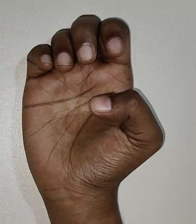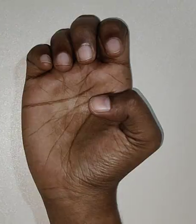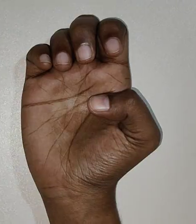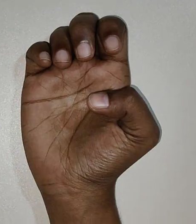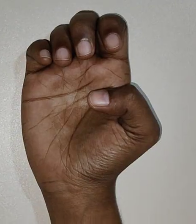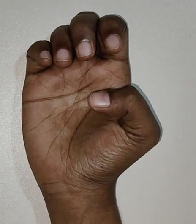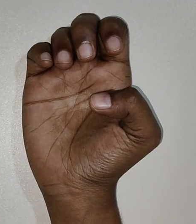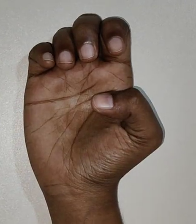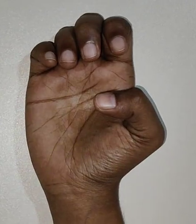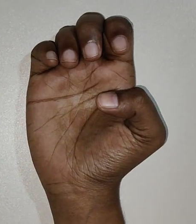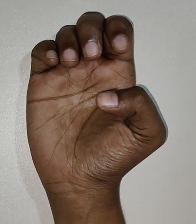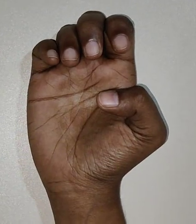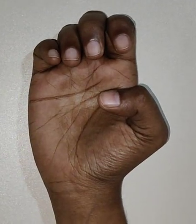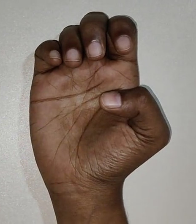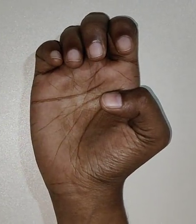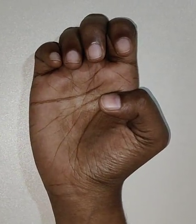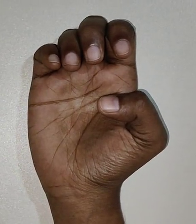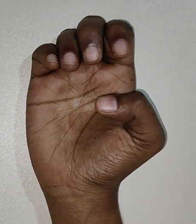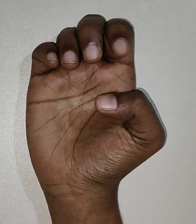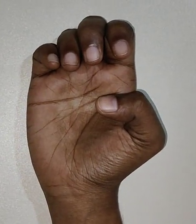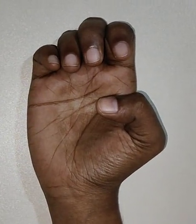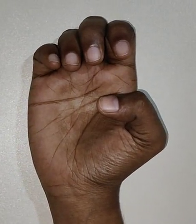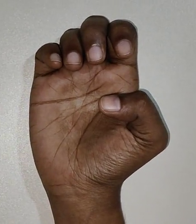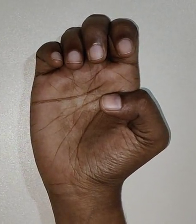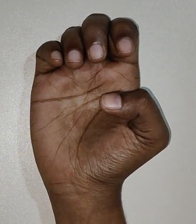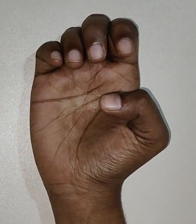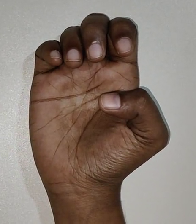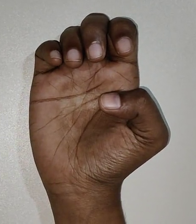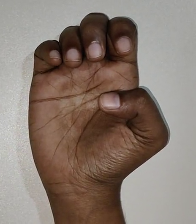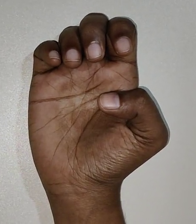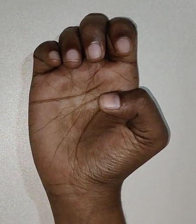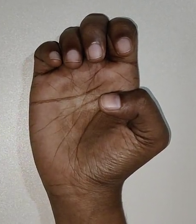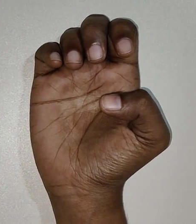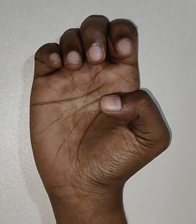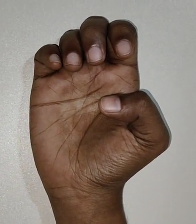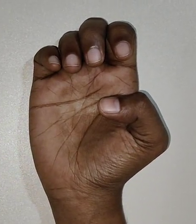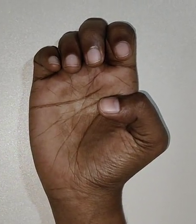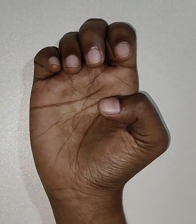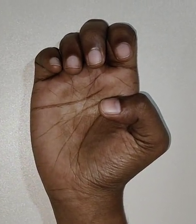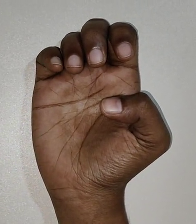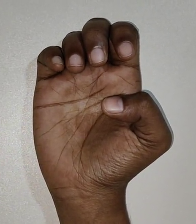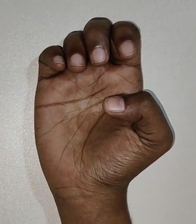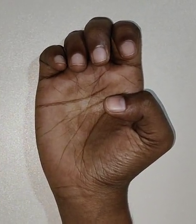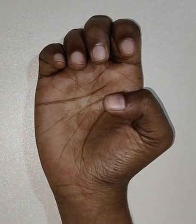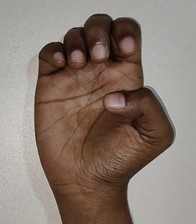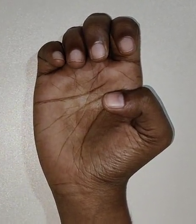ഇ